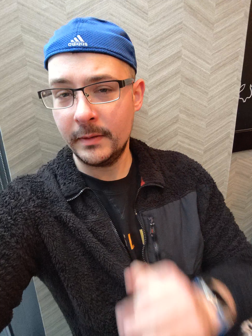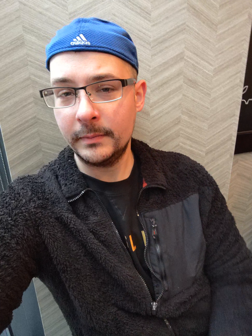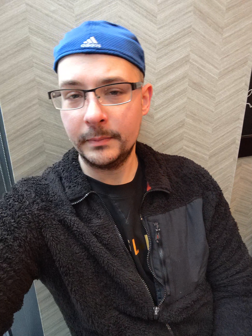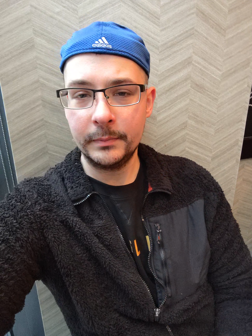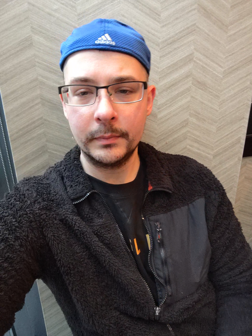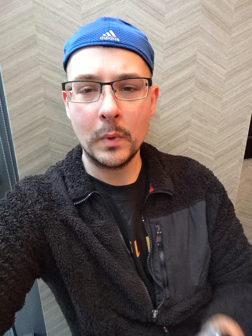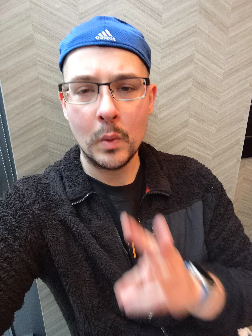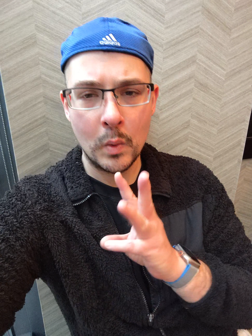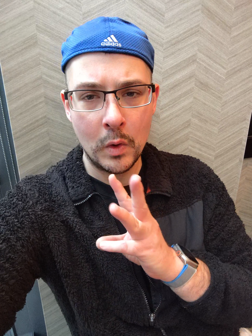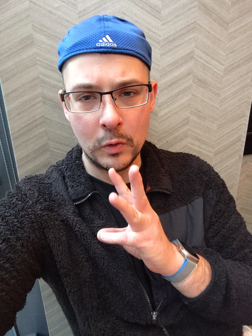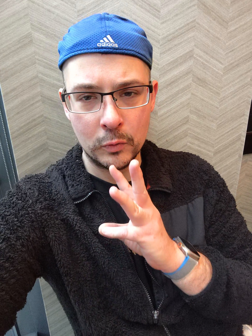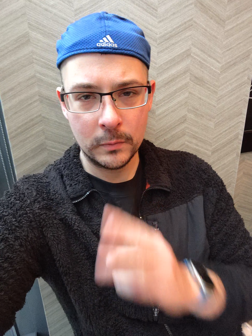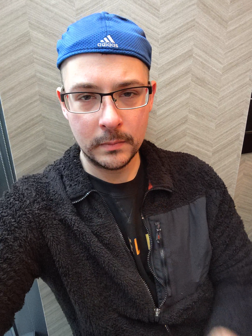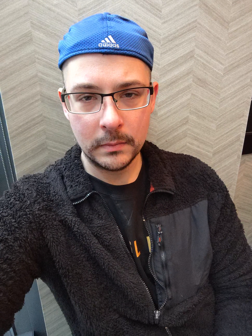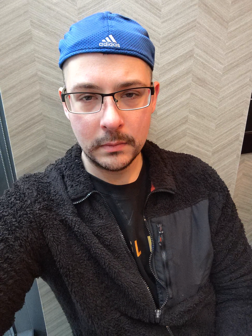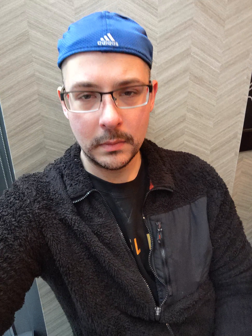water